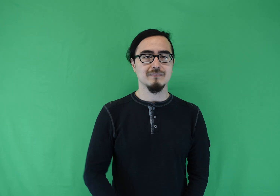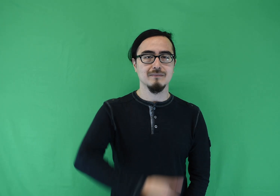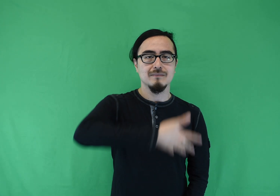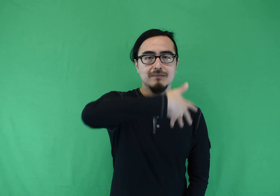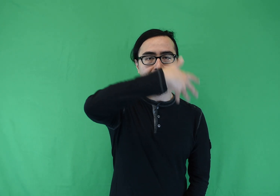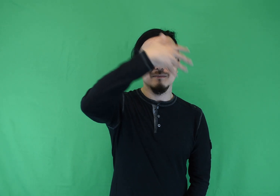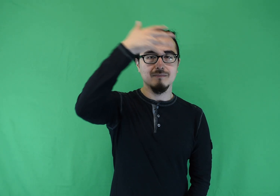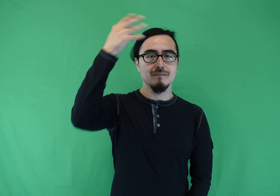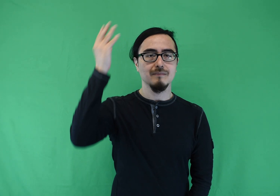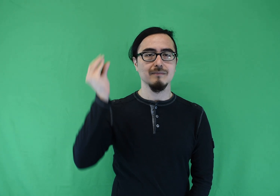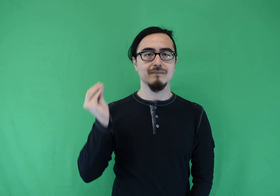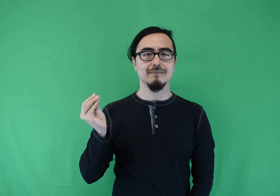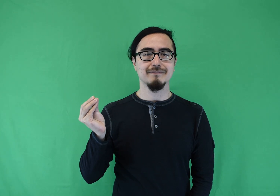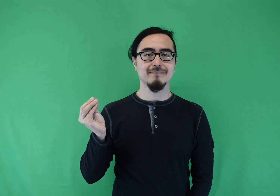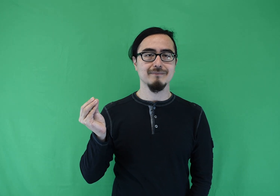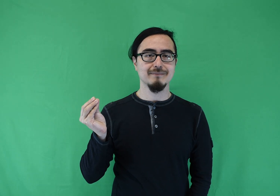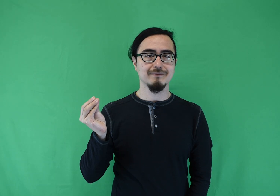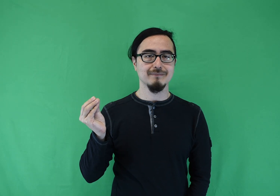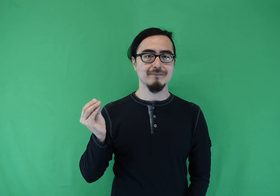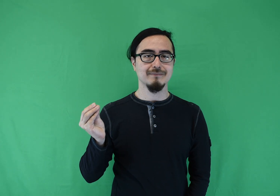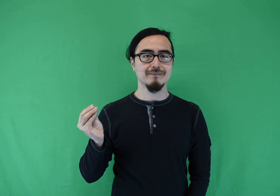bonito